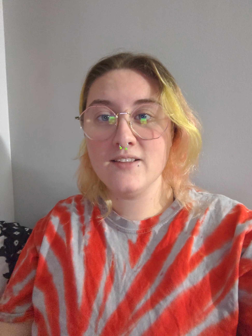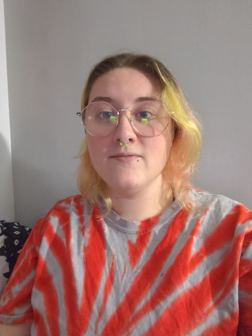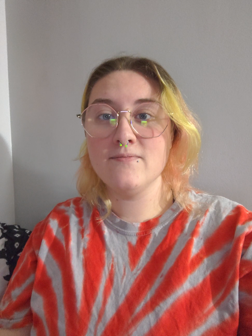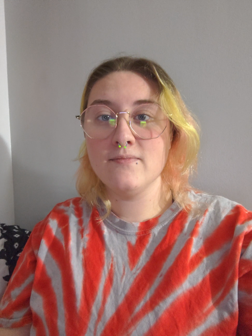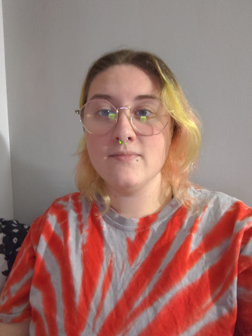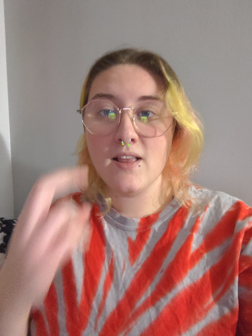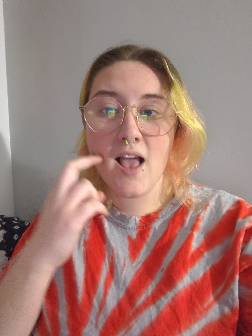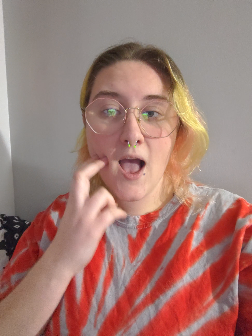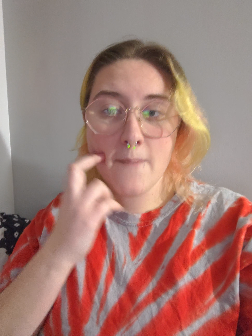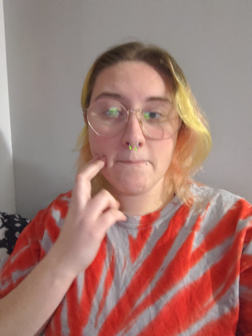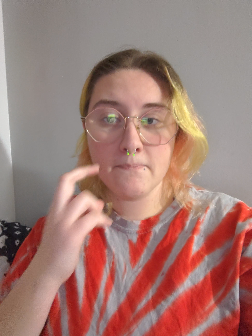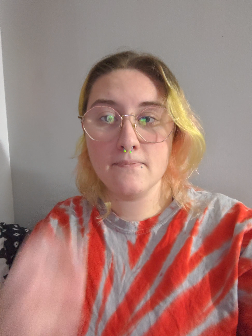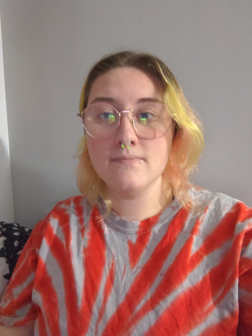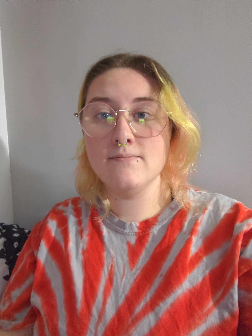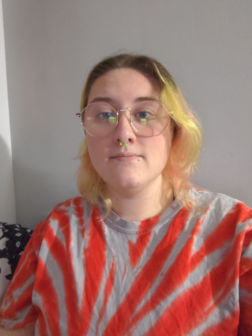gum